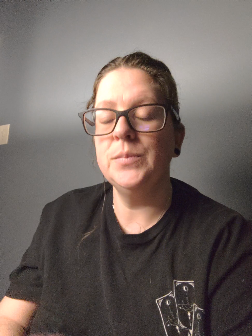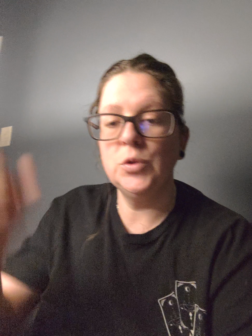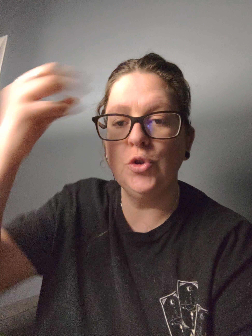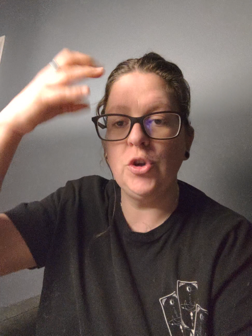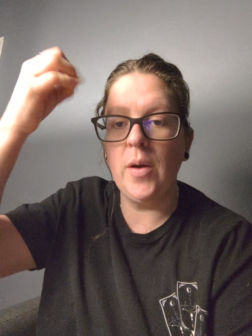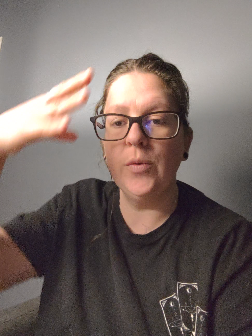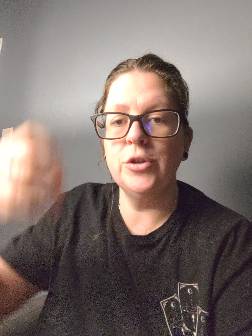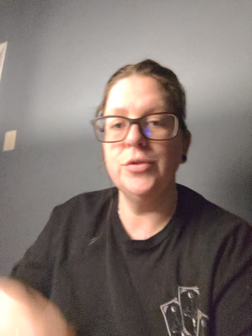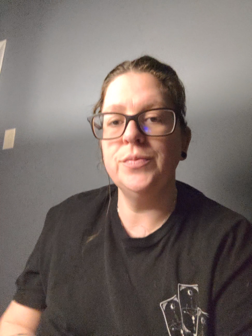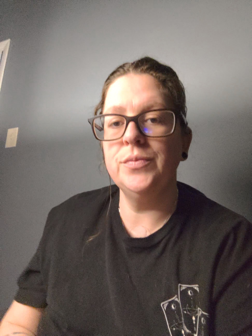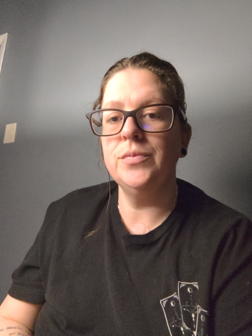shower